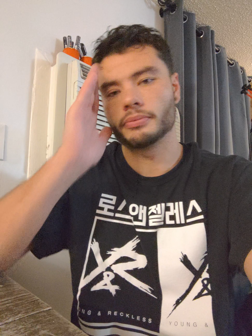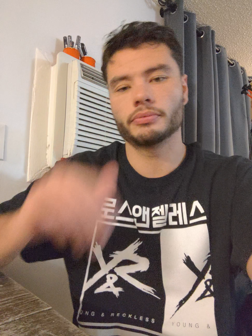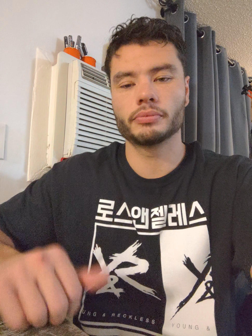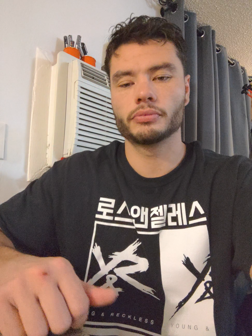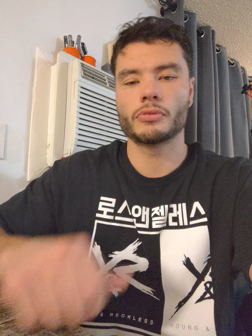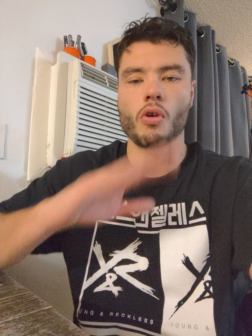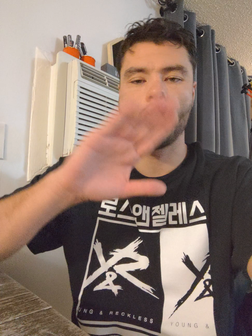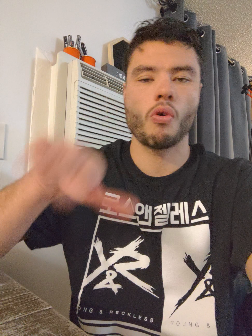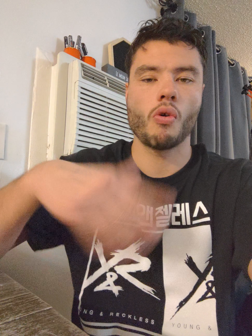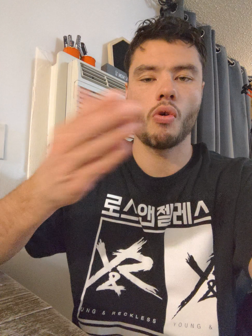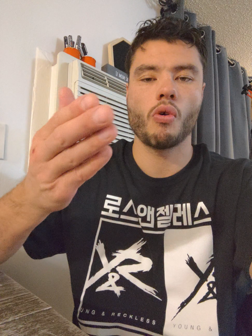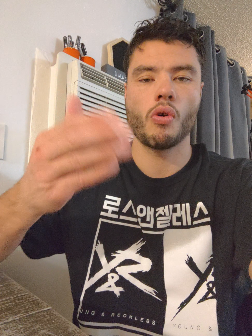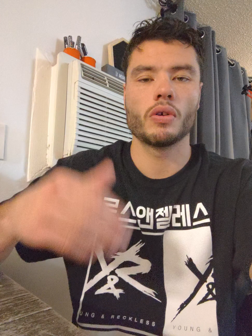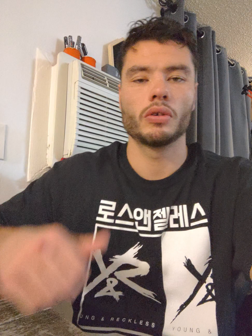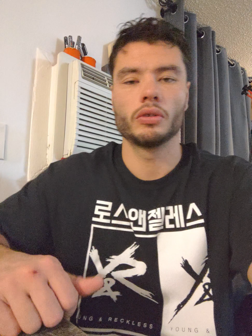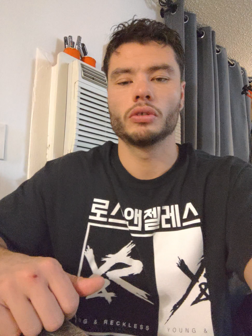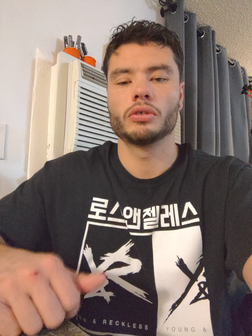all